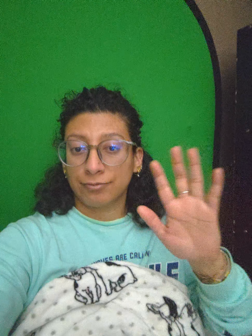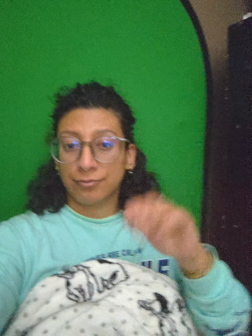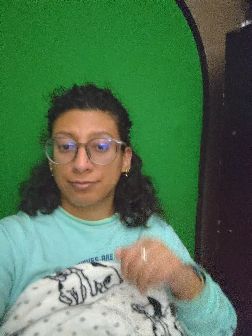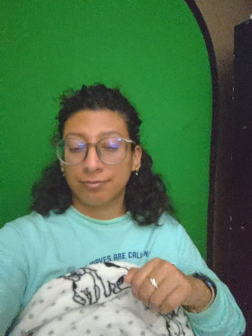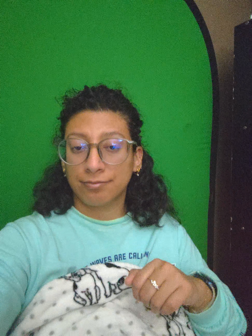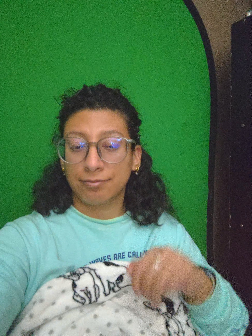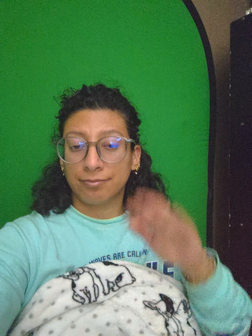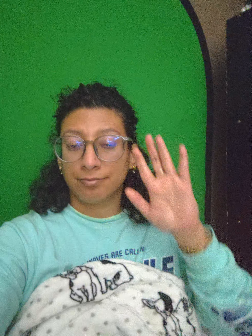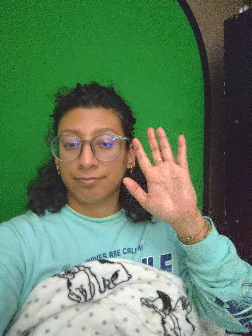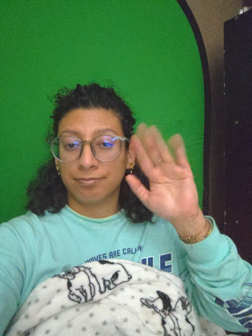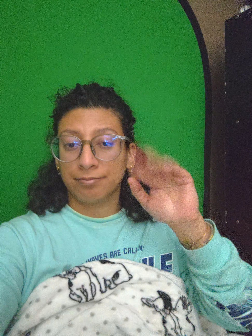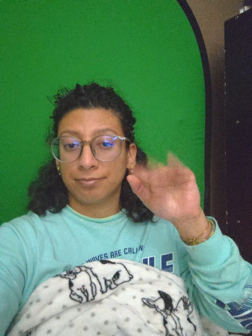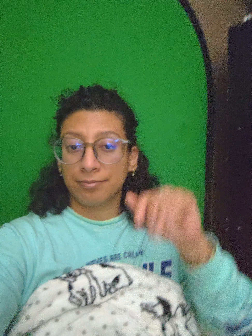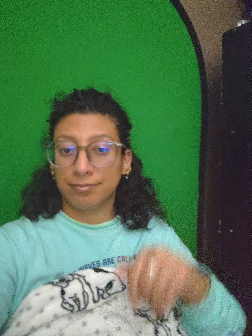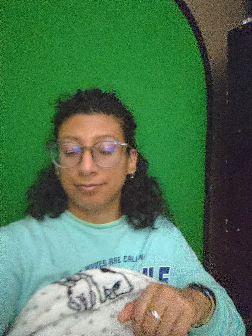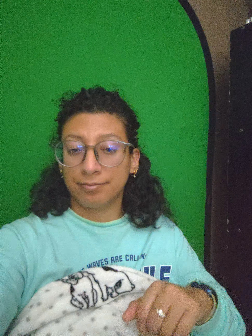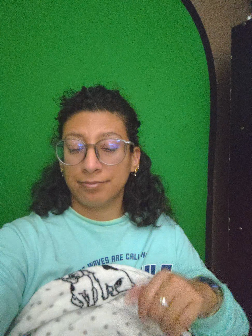bye